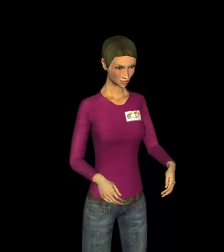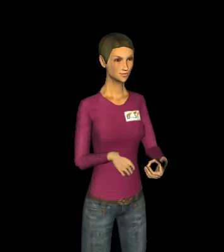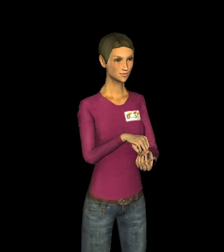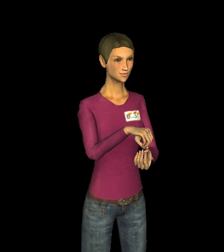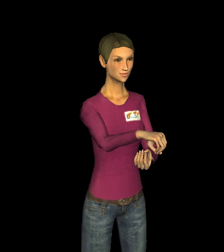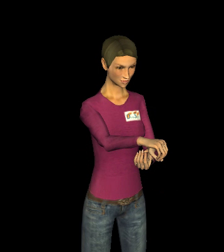مراسل